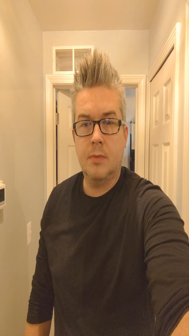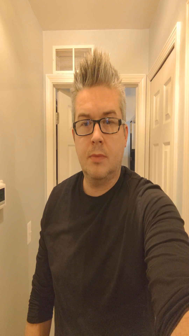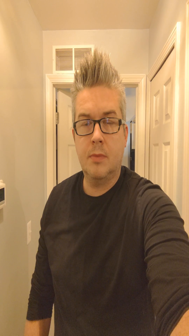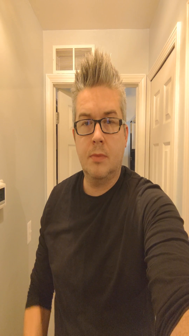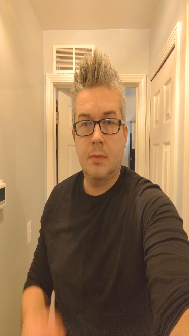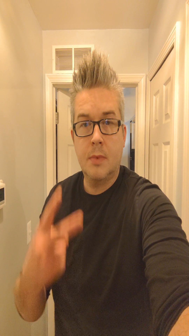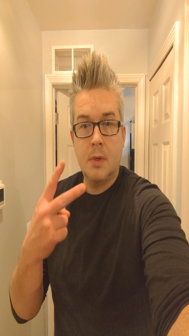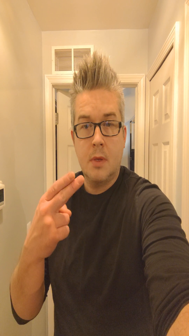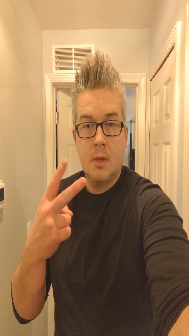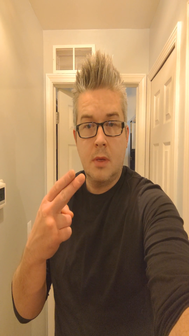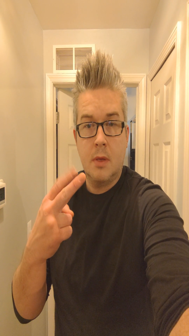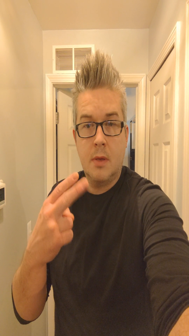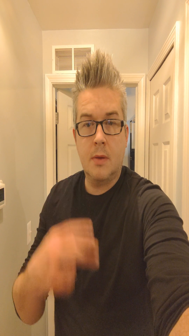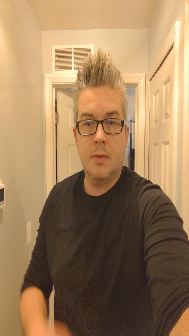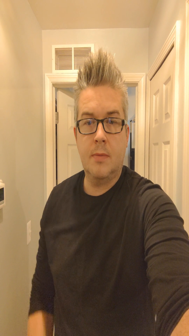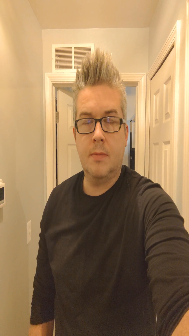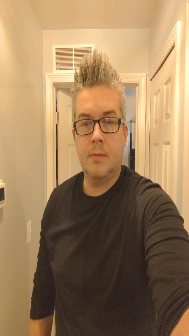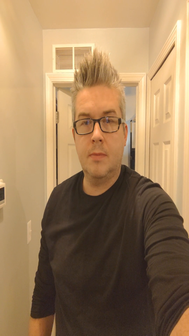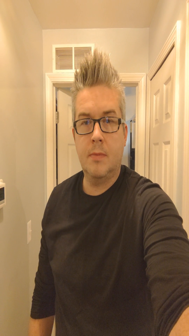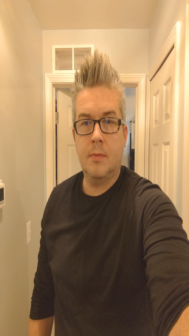scissors